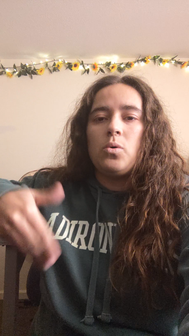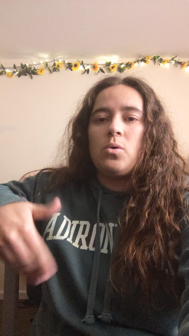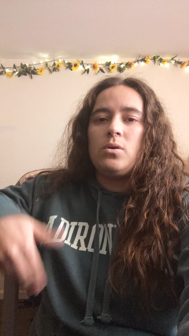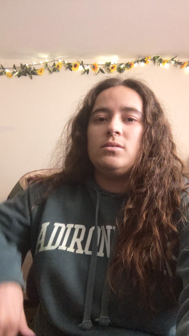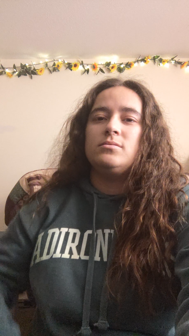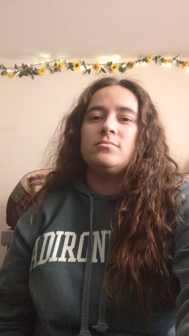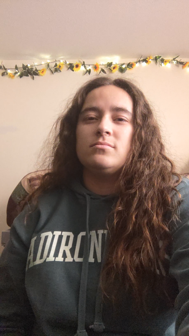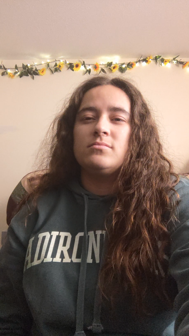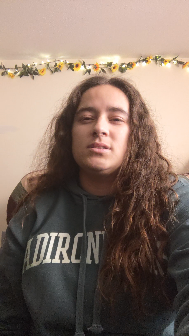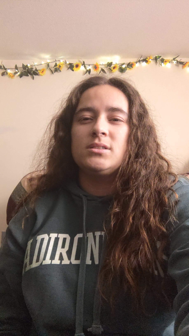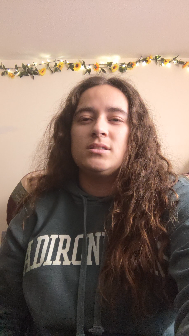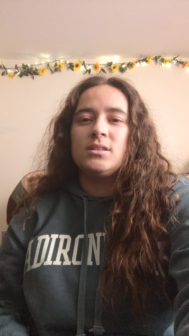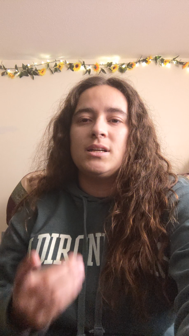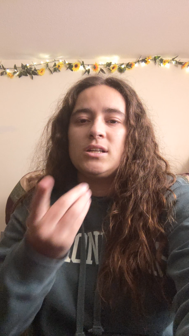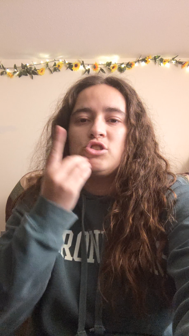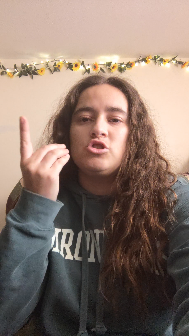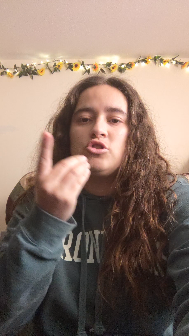dinner